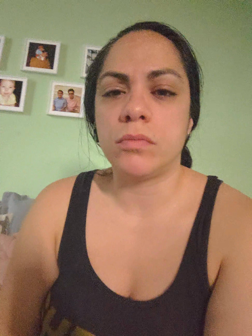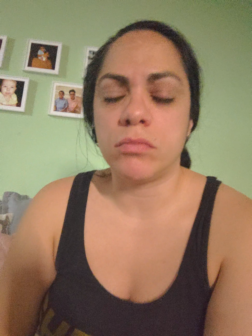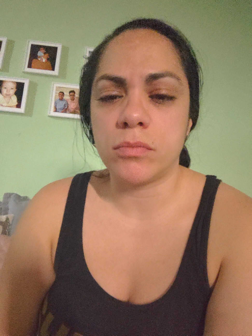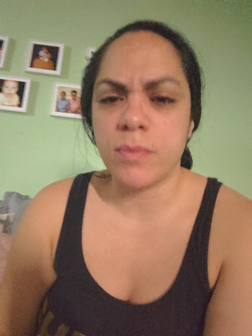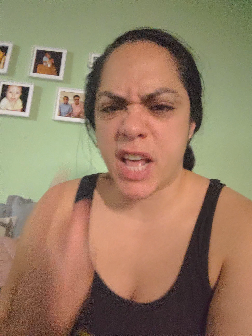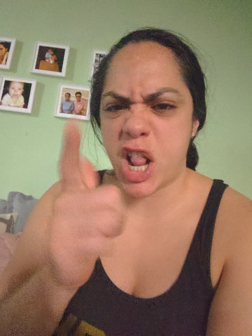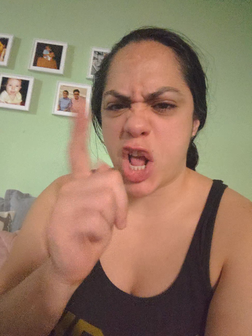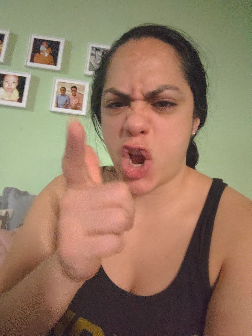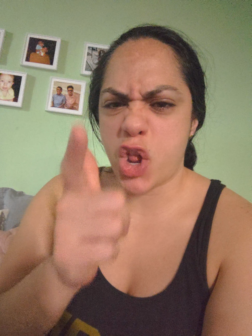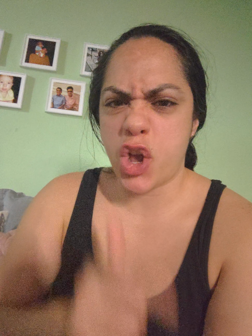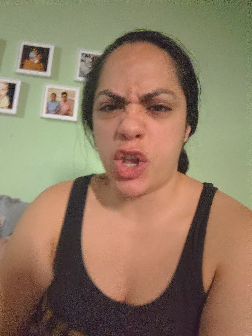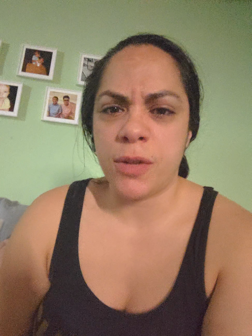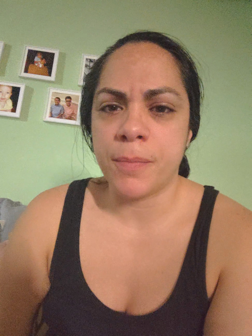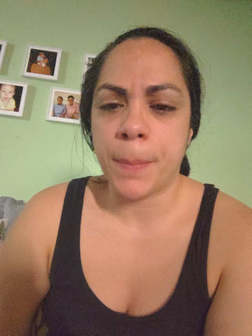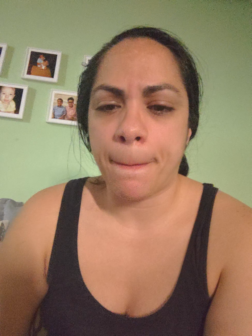later